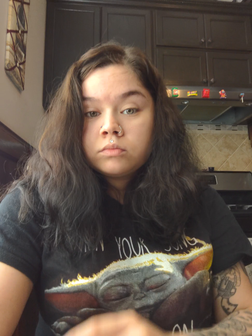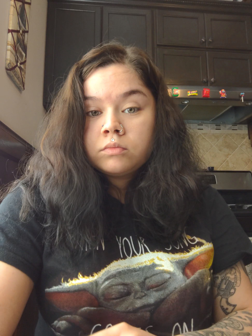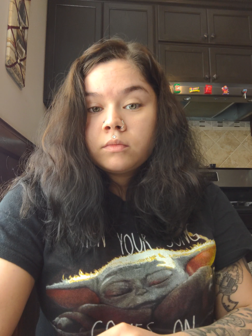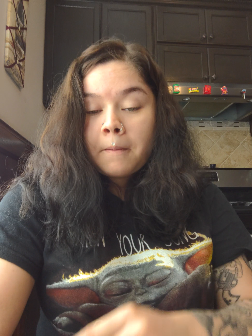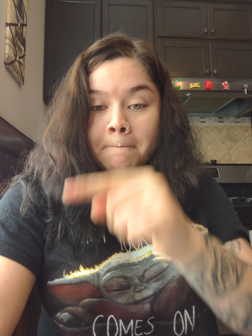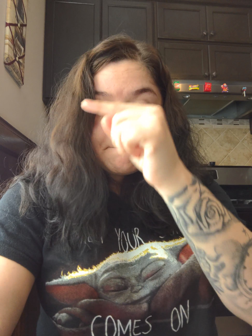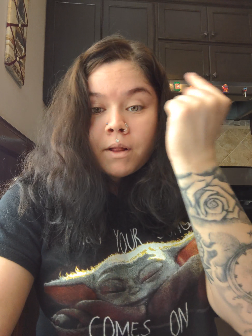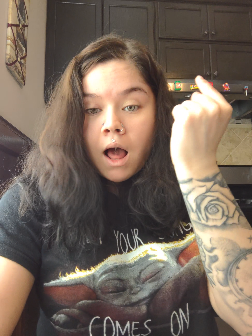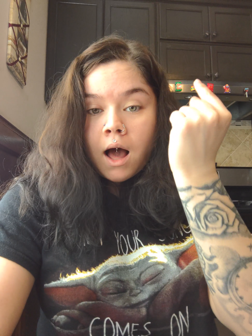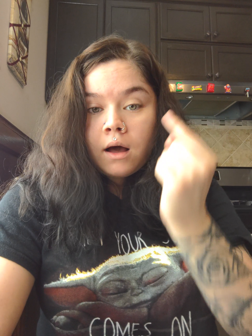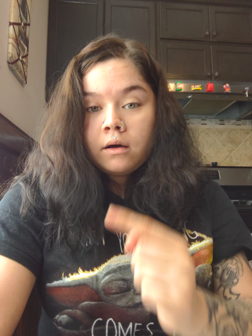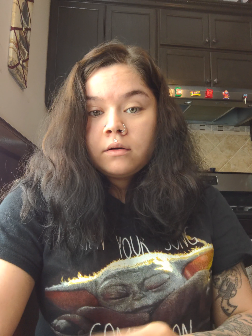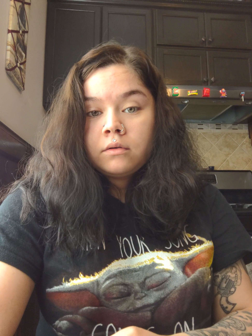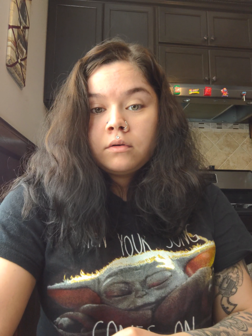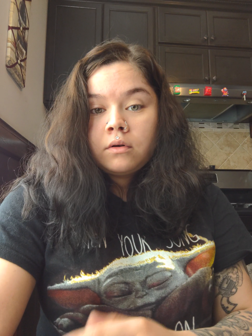black